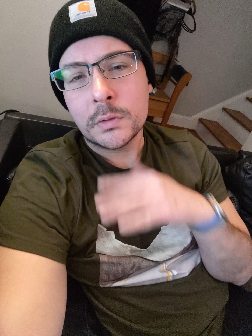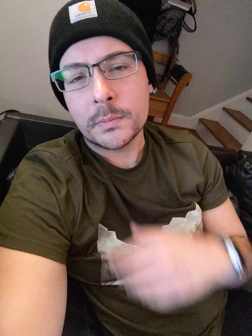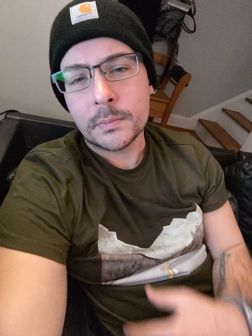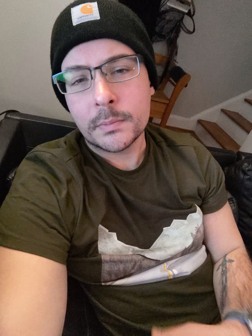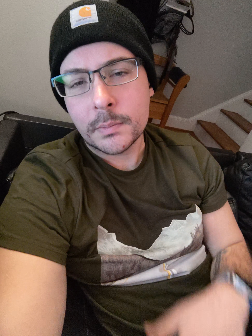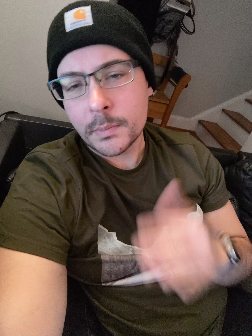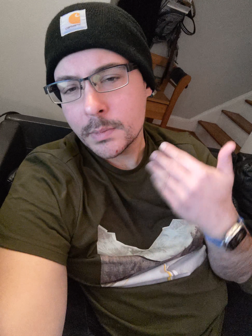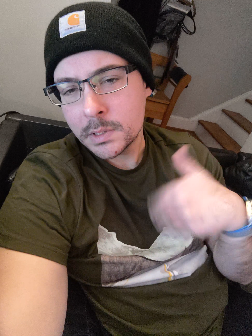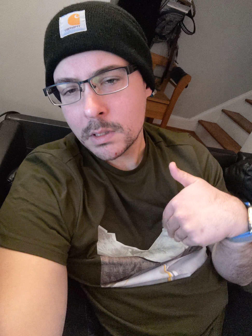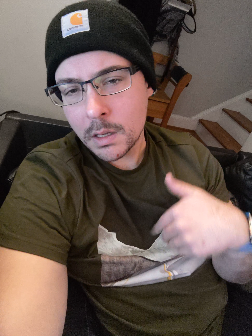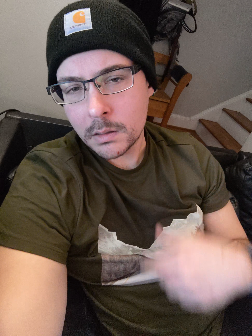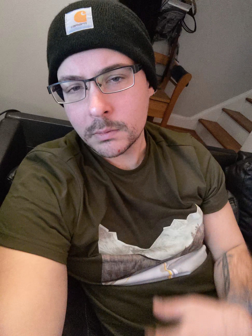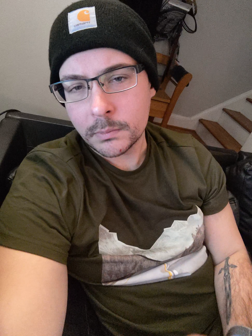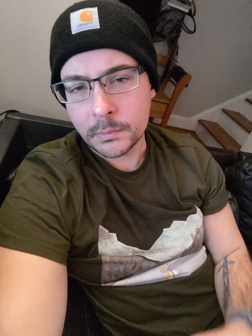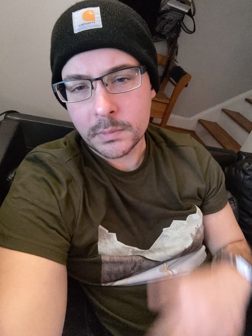beside